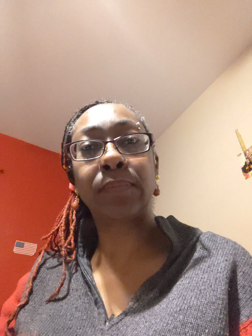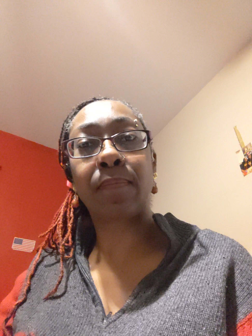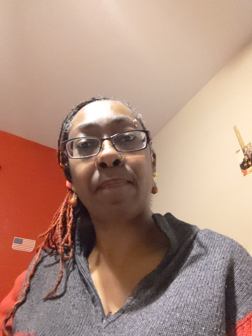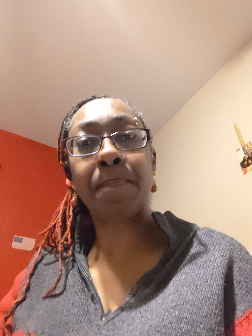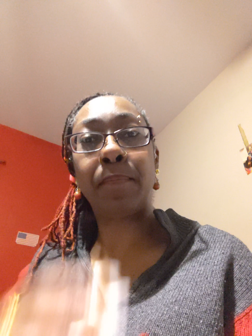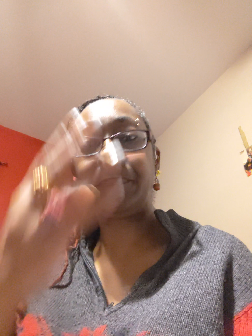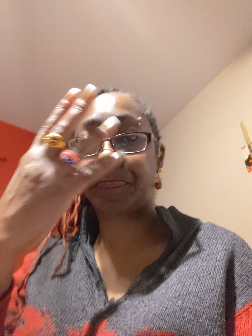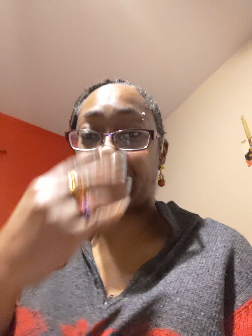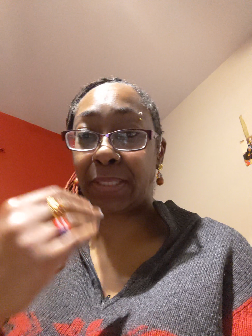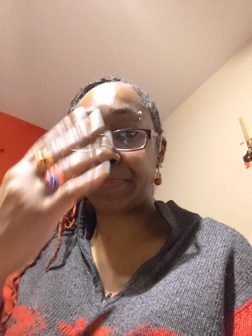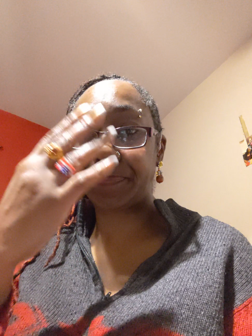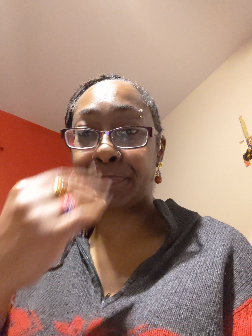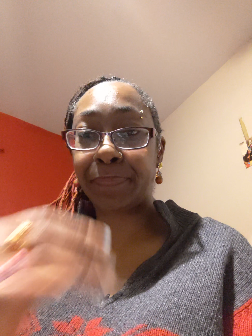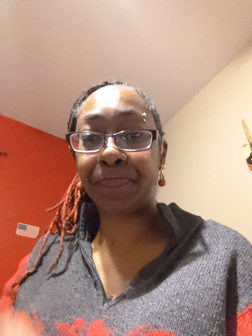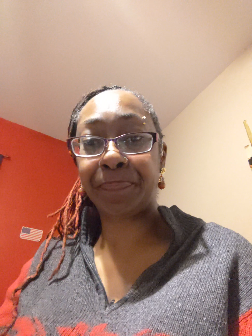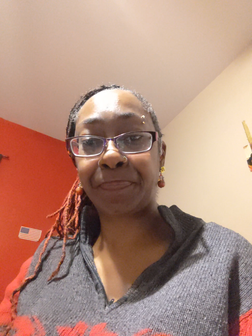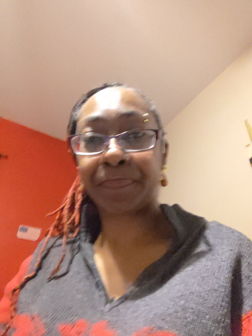sleepy